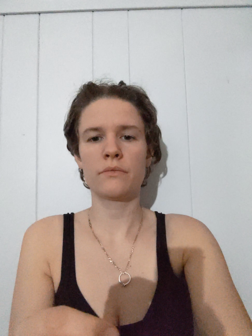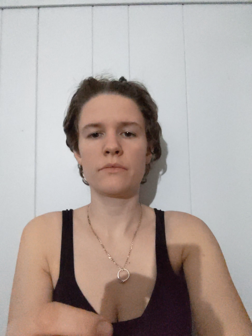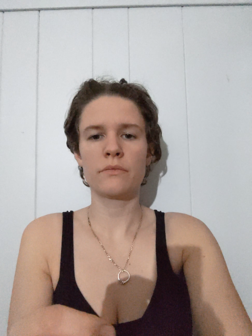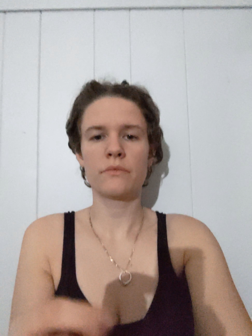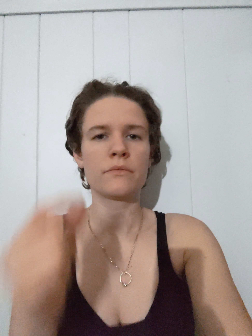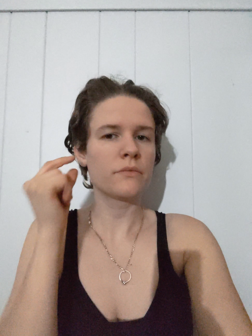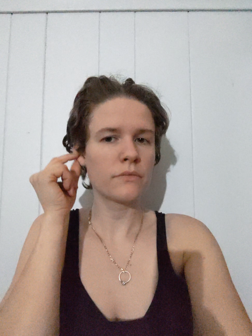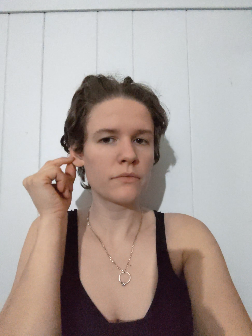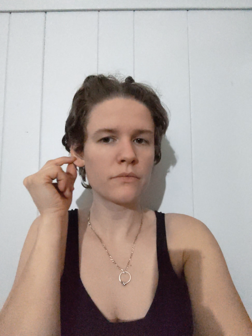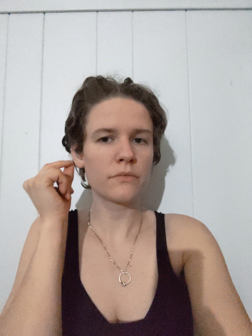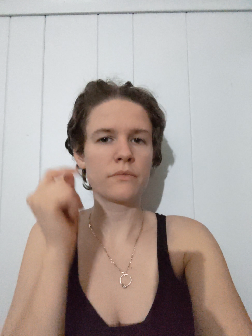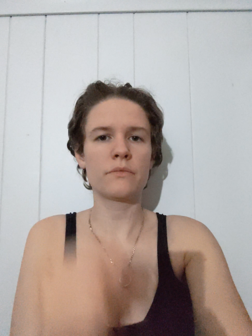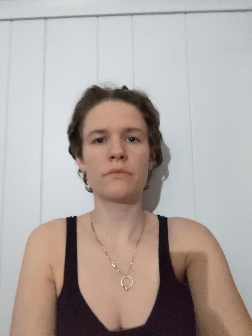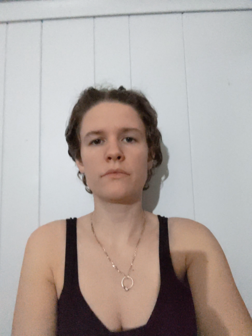ear